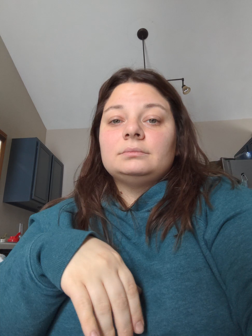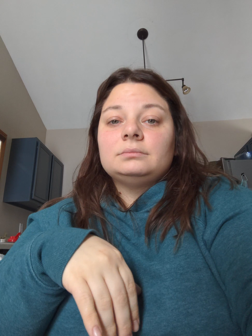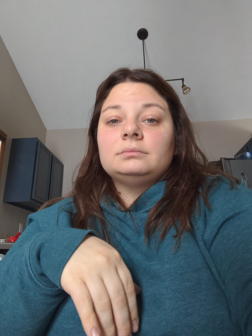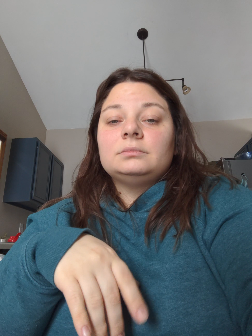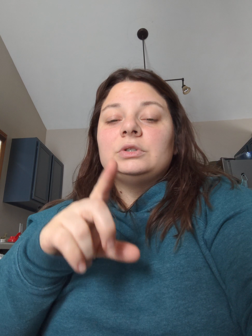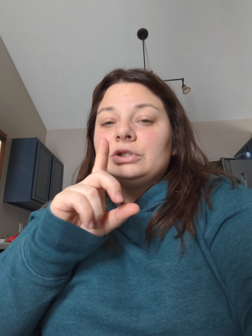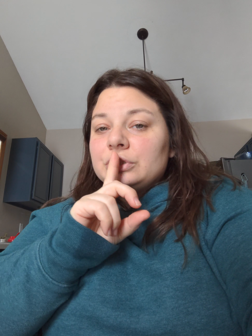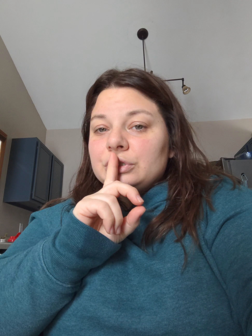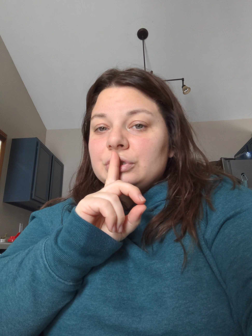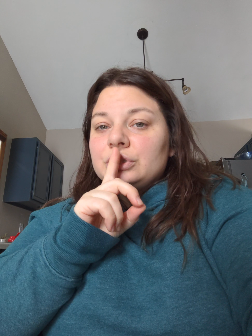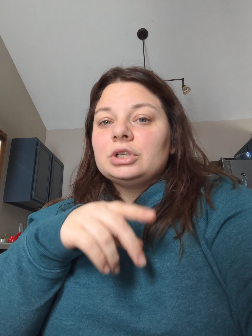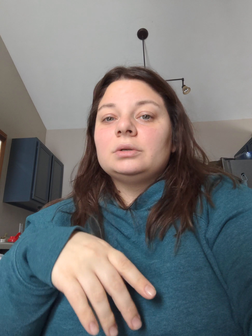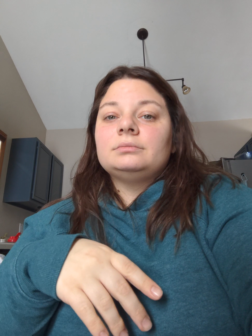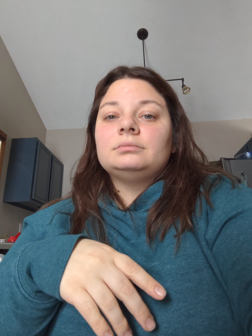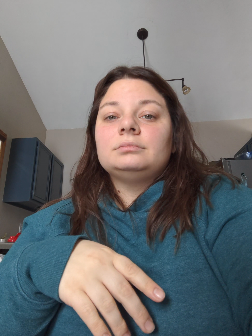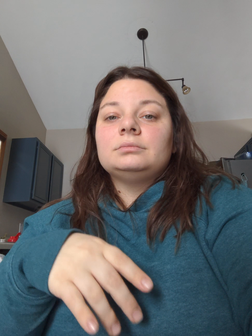shhh